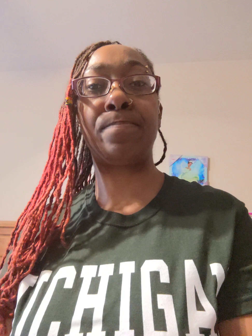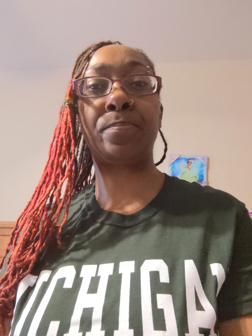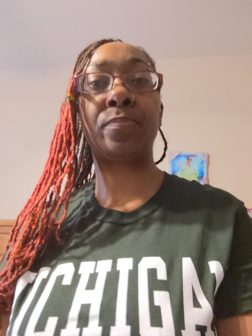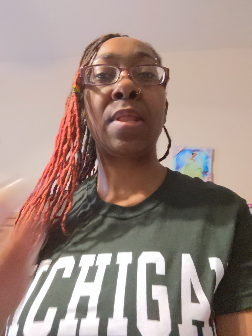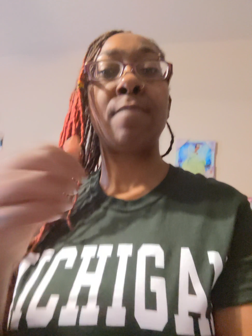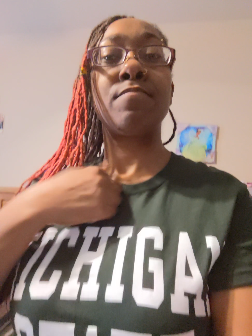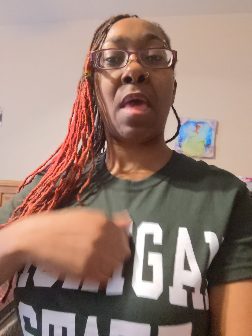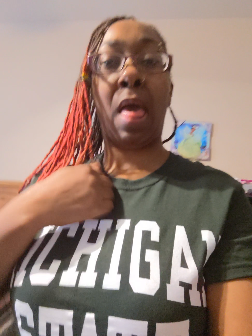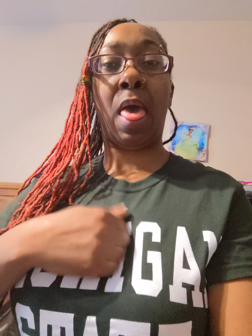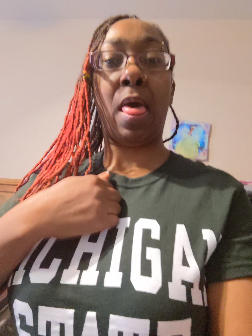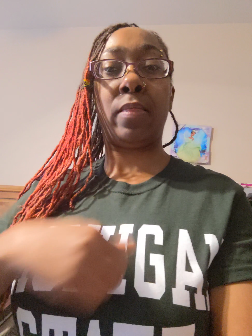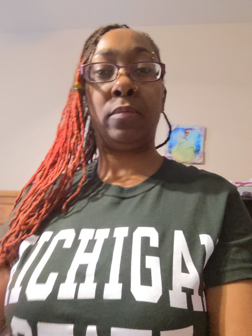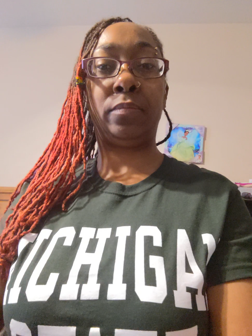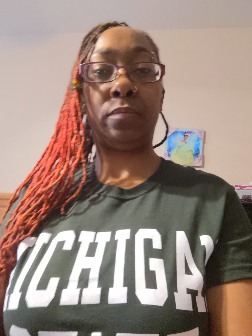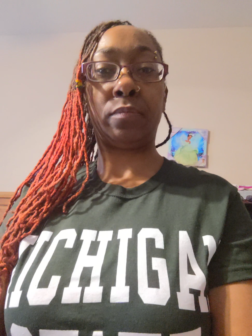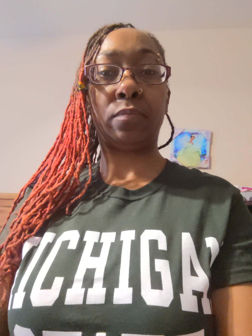bath